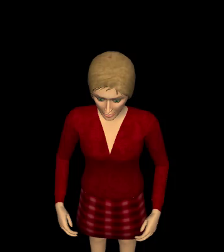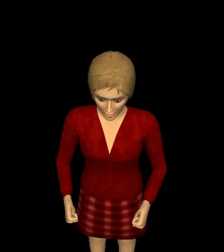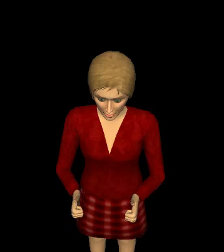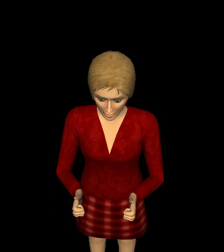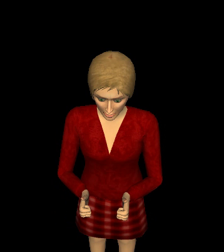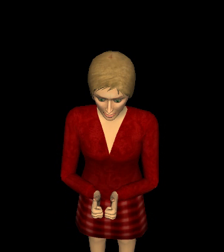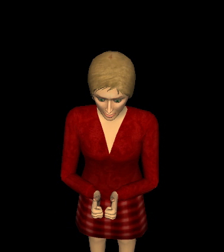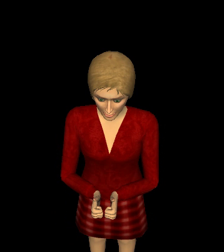مع